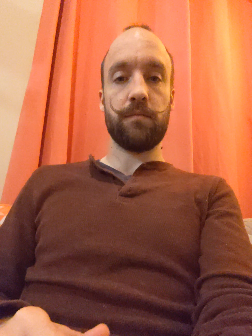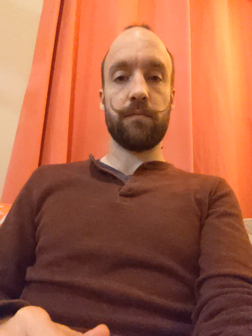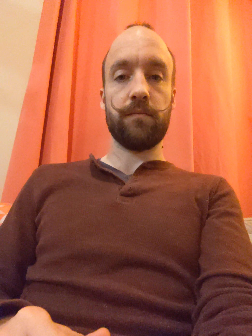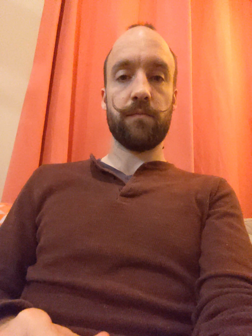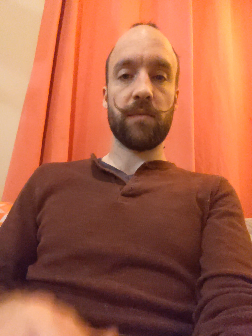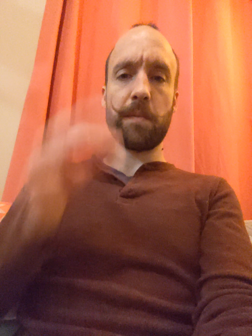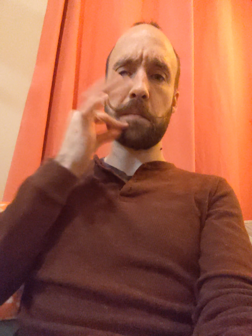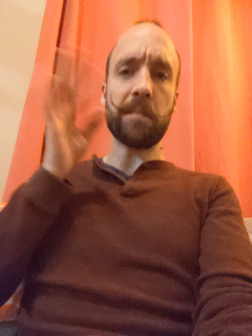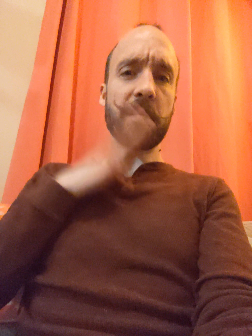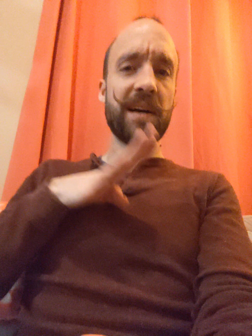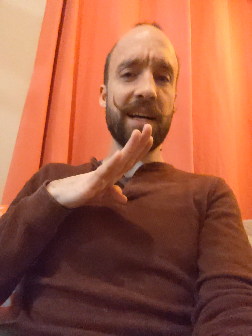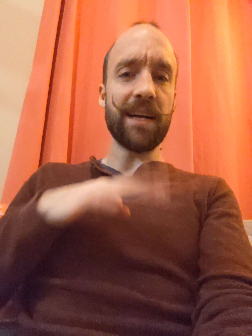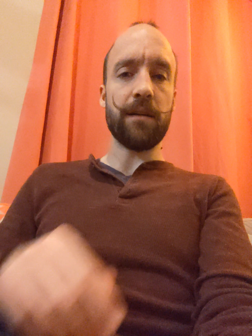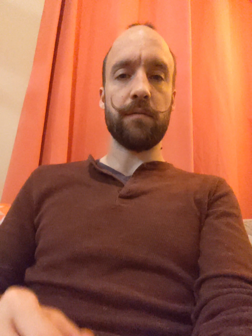bee